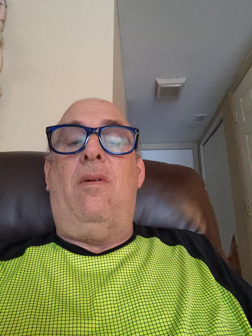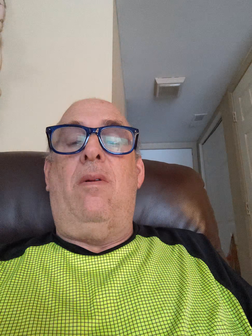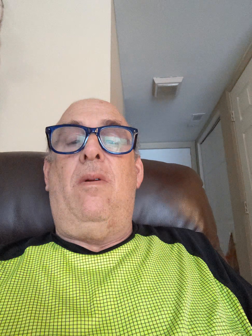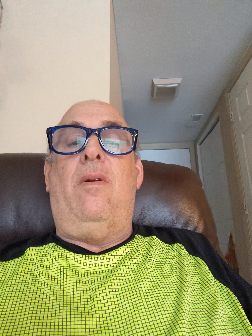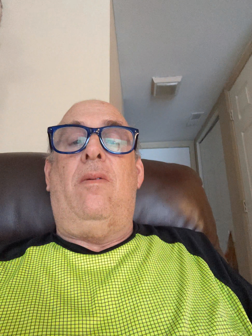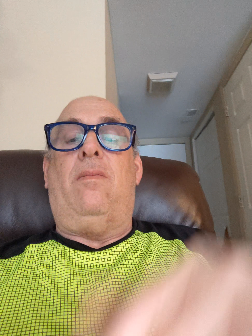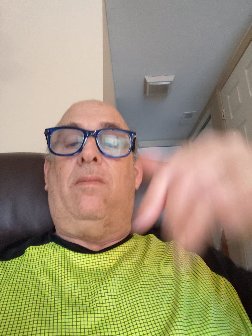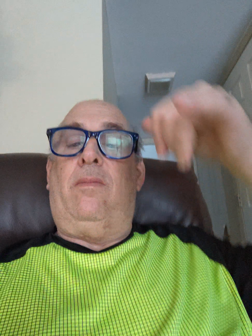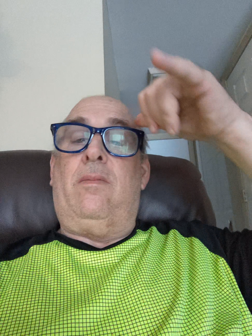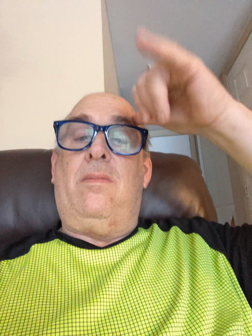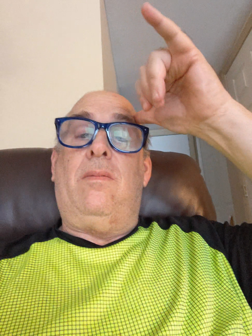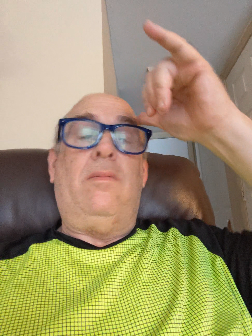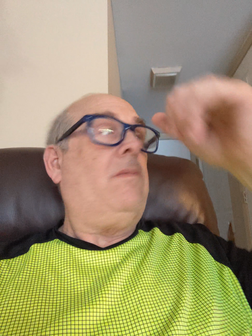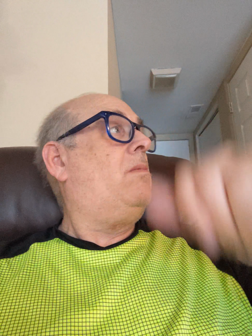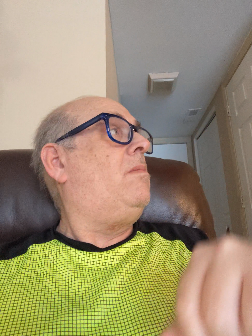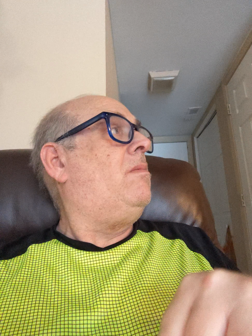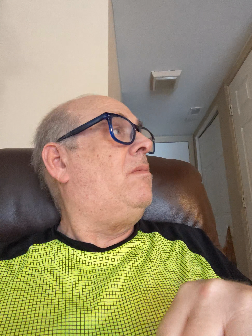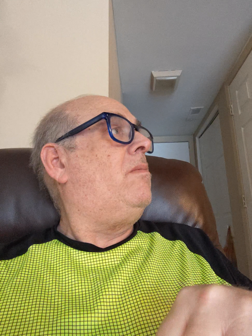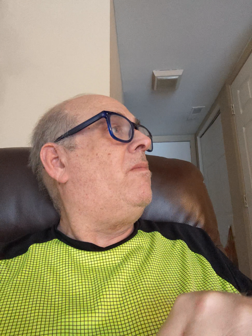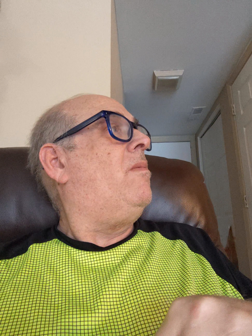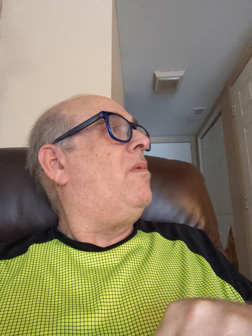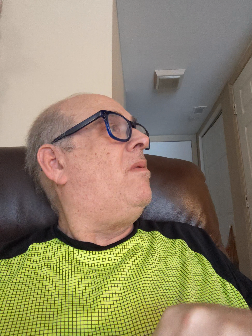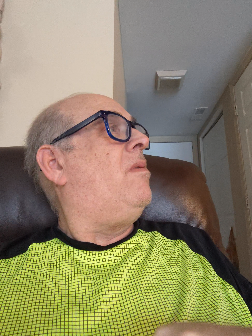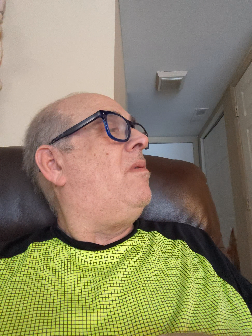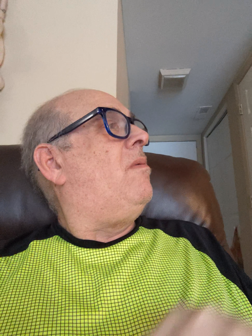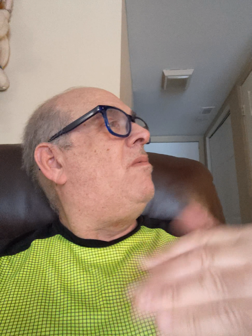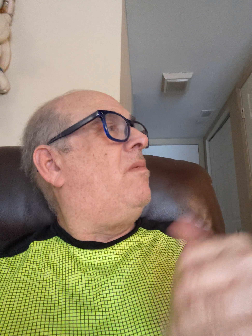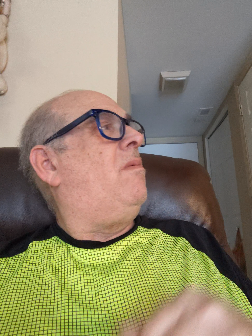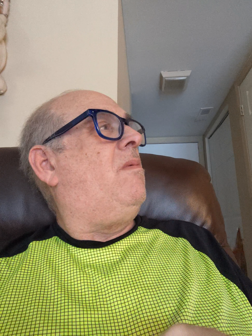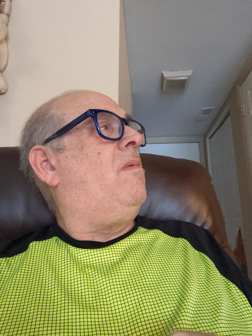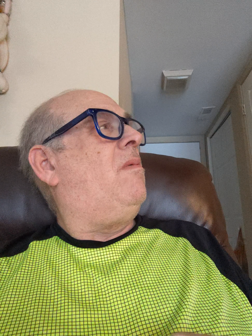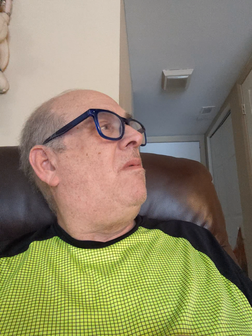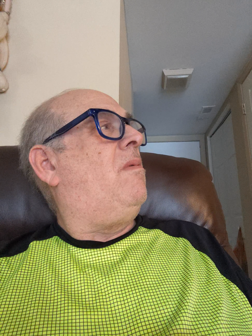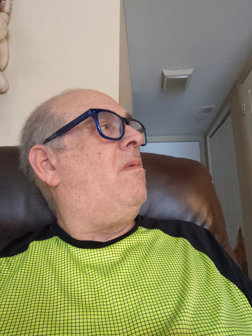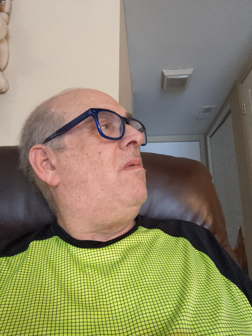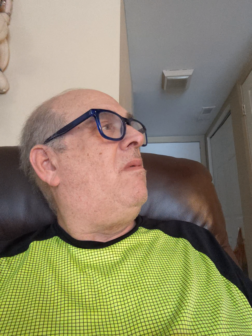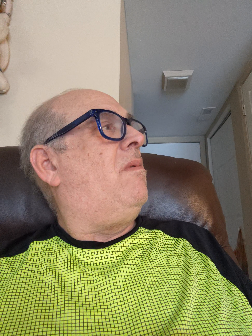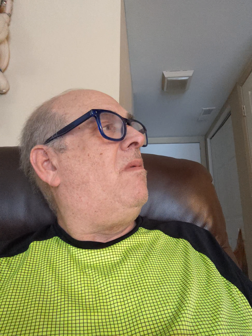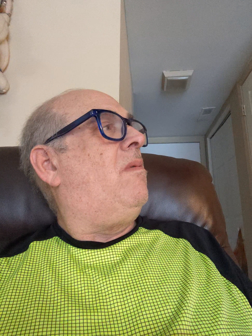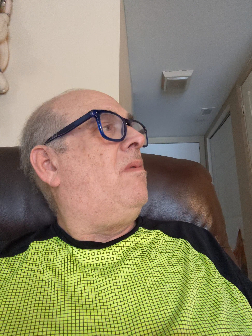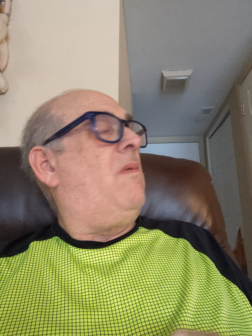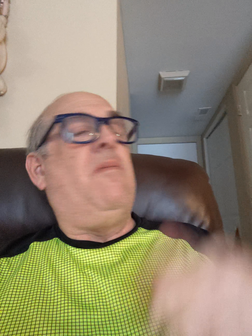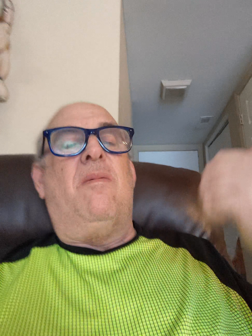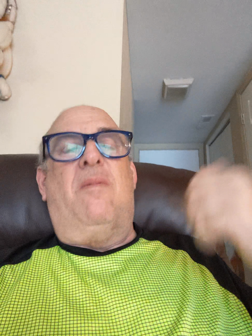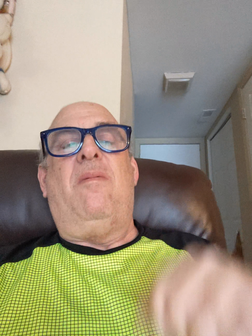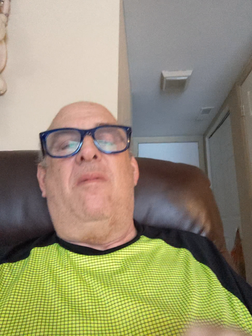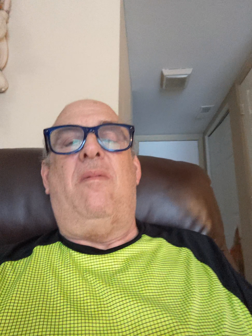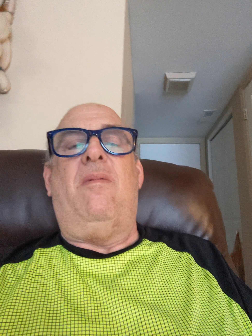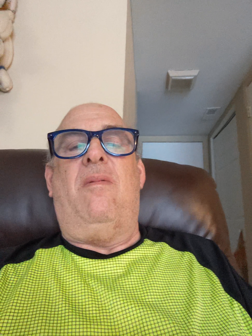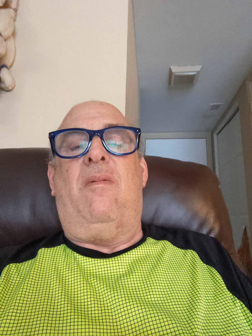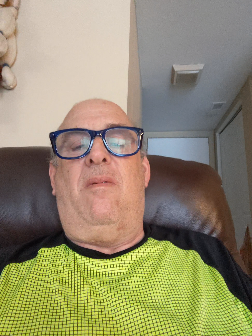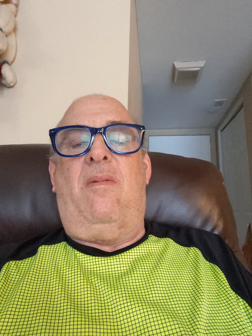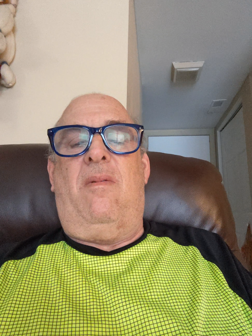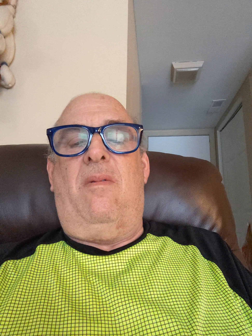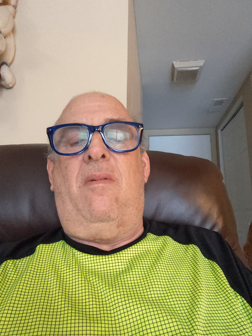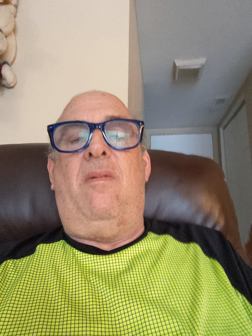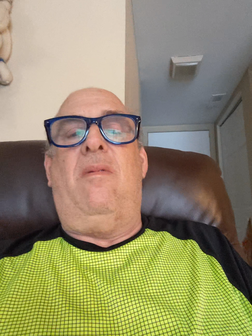cow